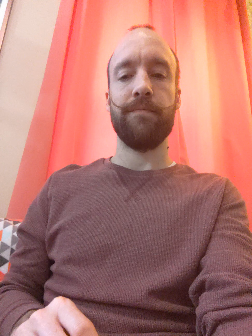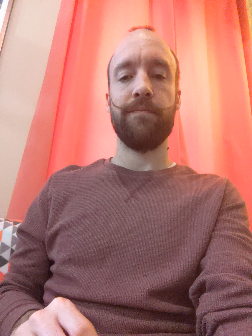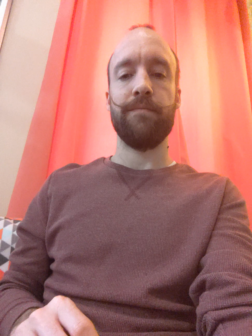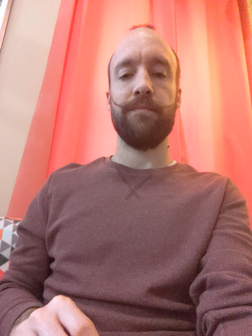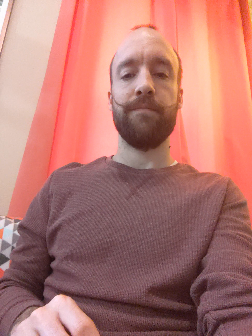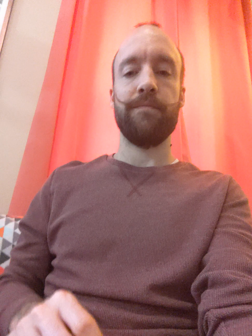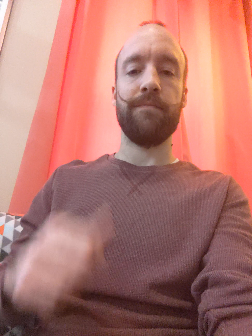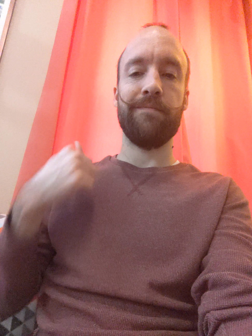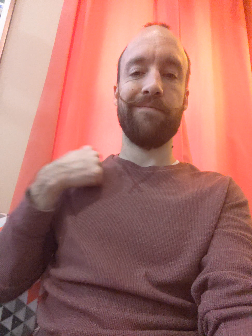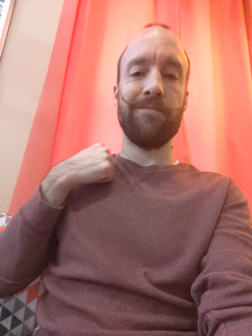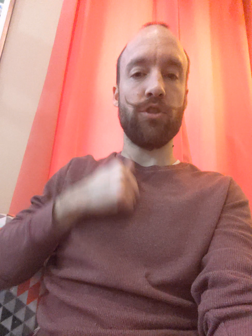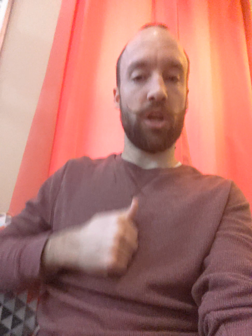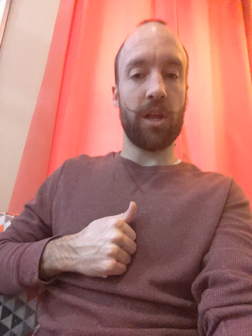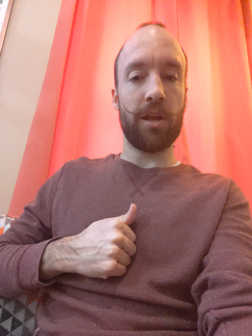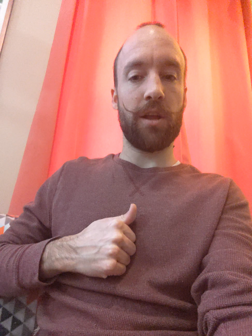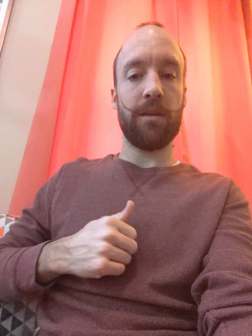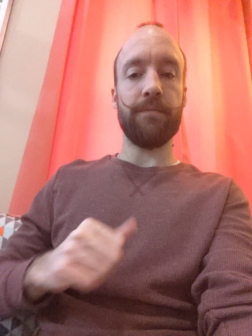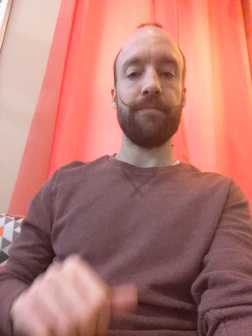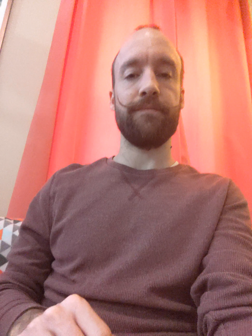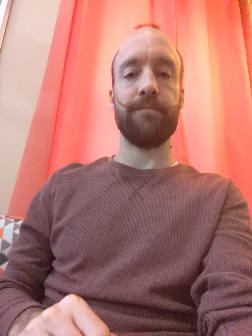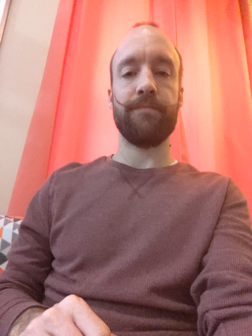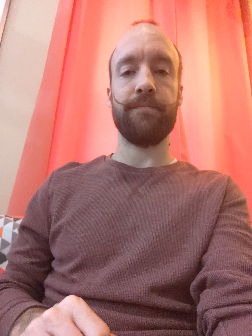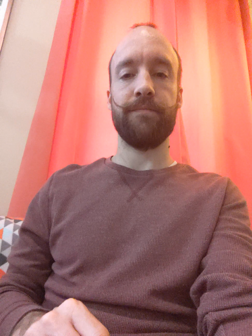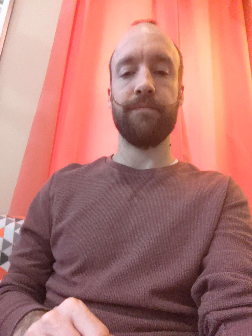jacket